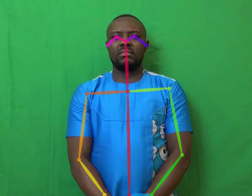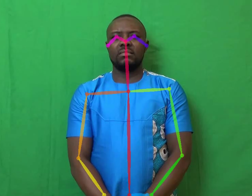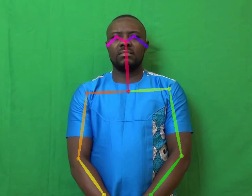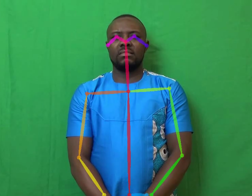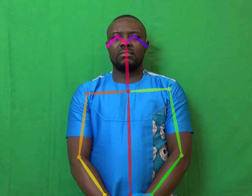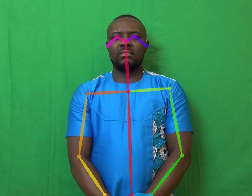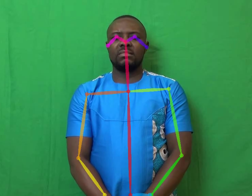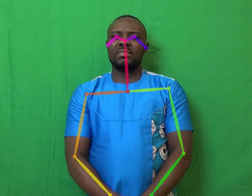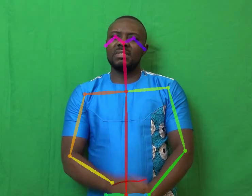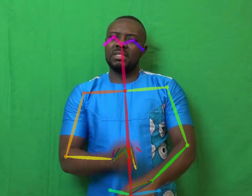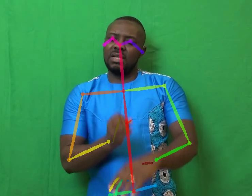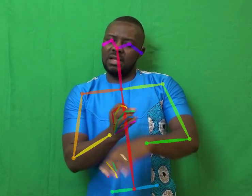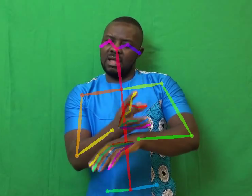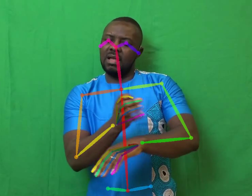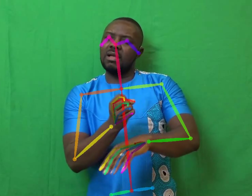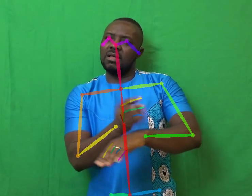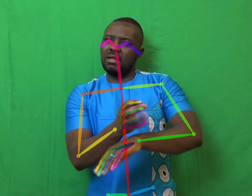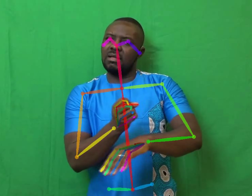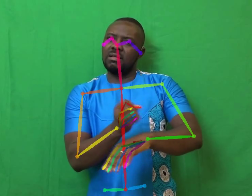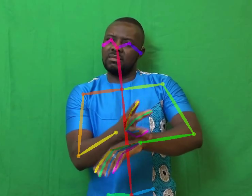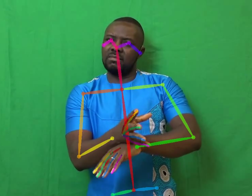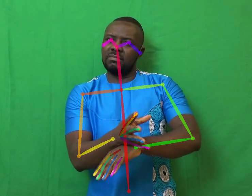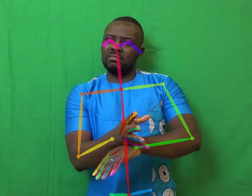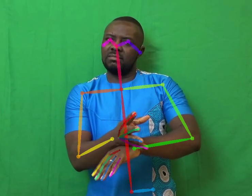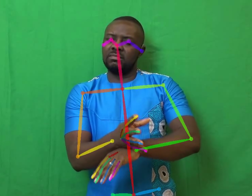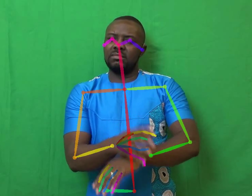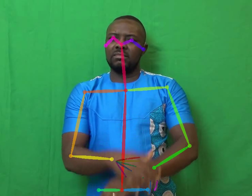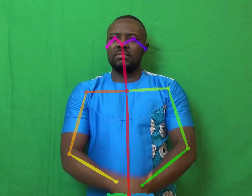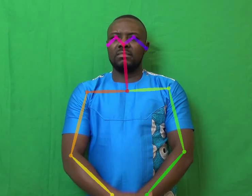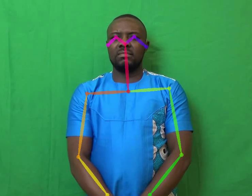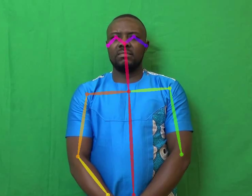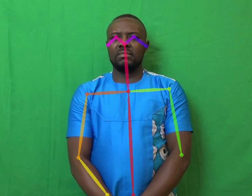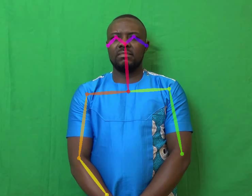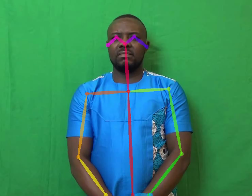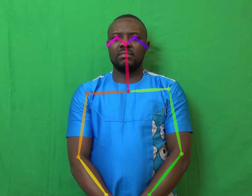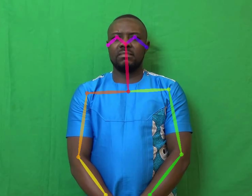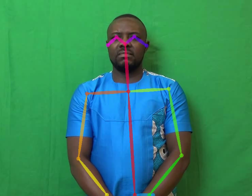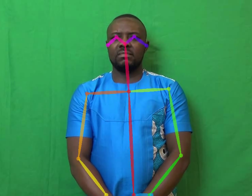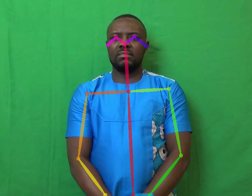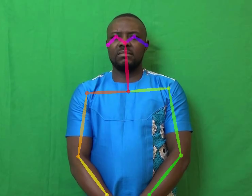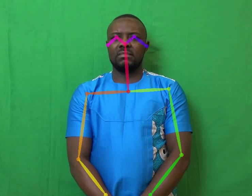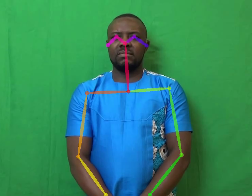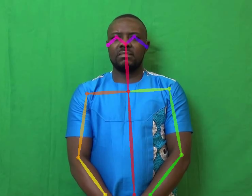advice